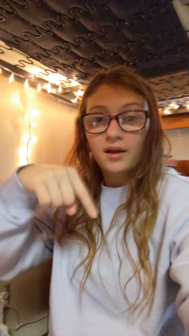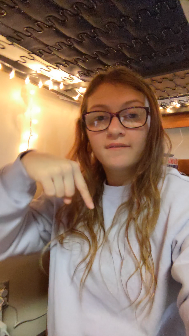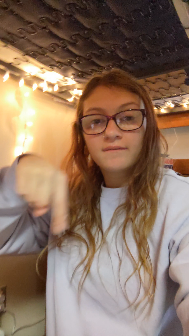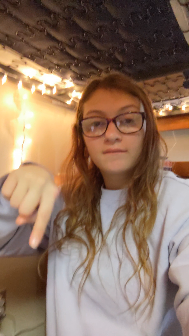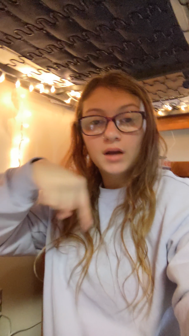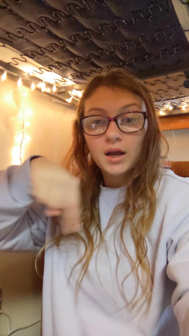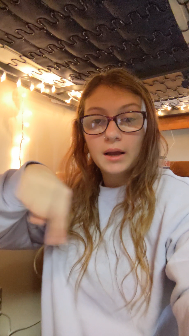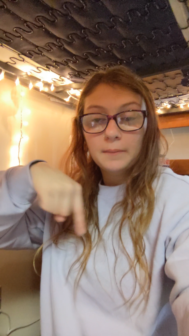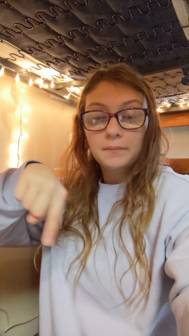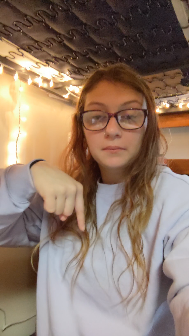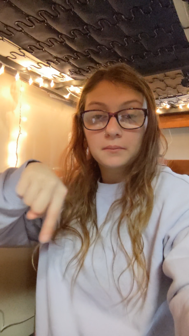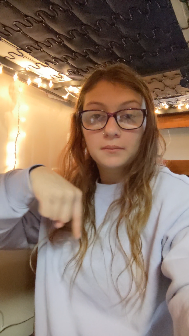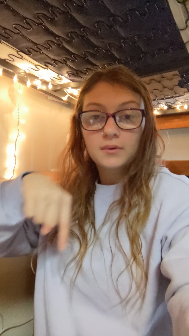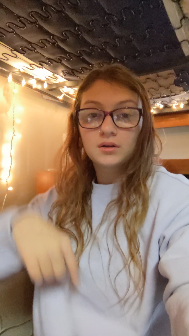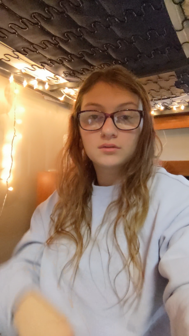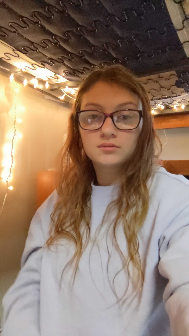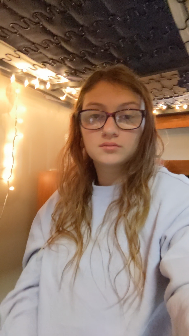flip-flop